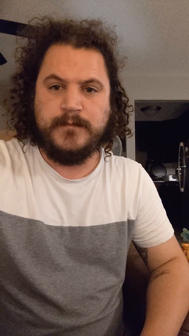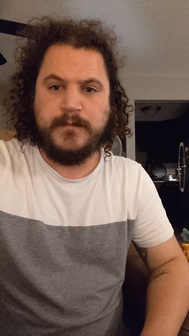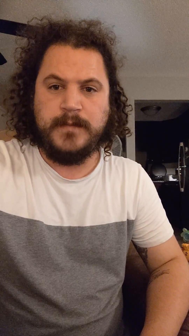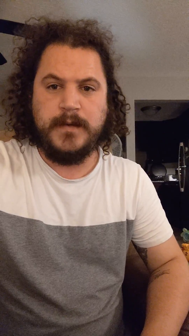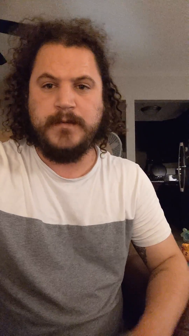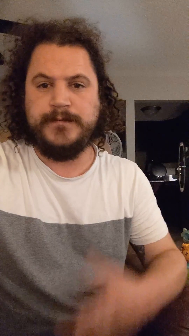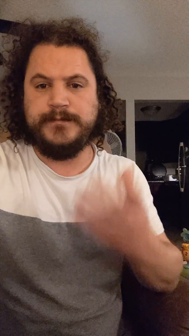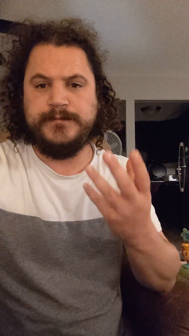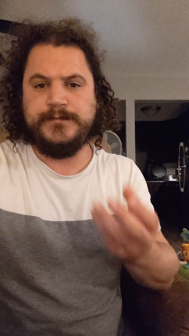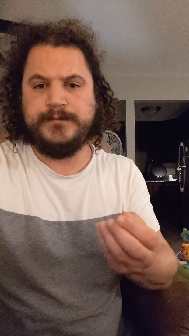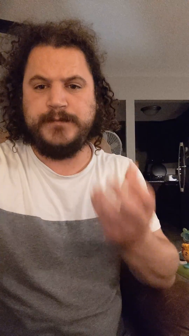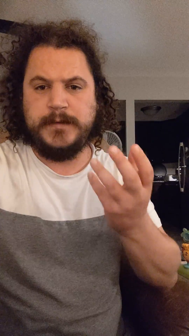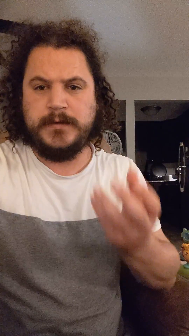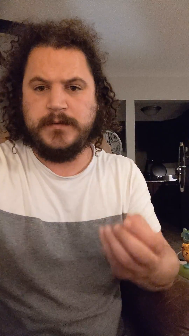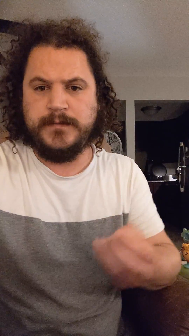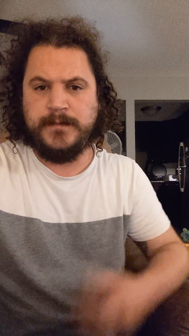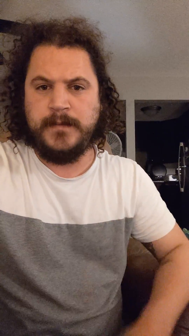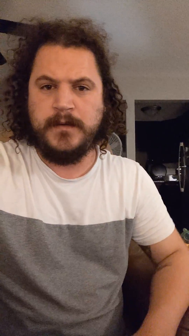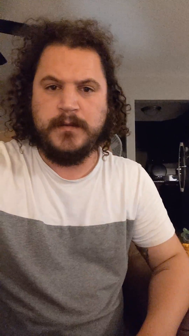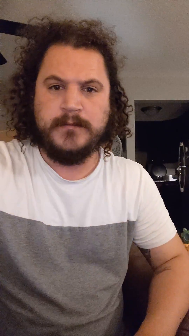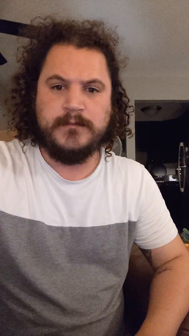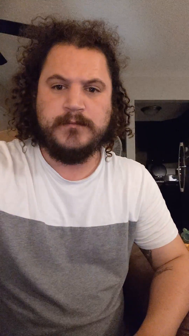gentle